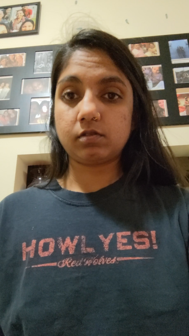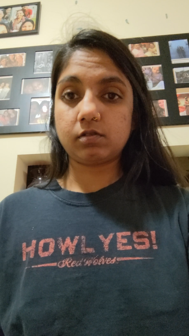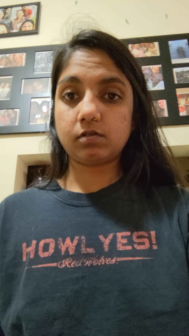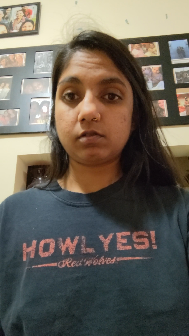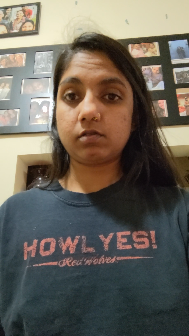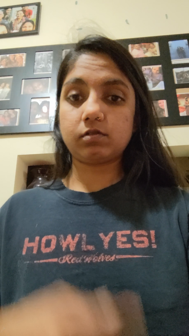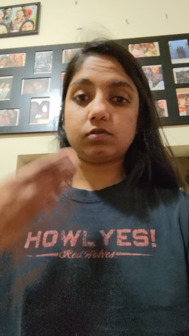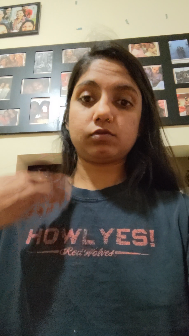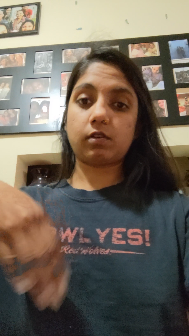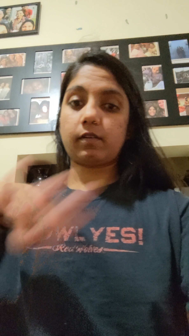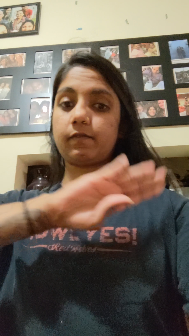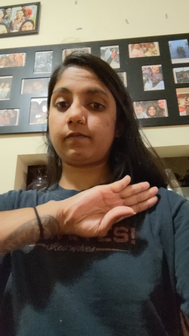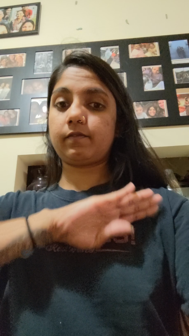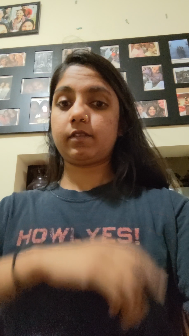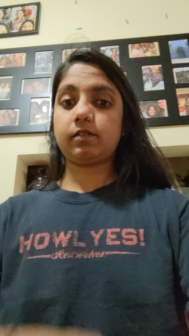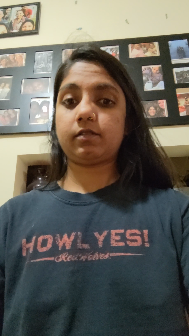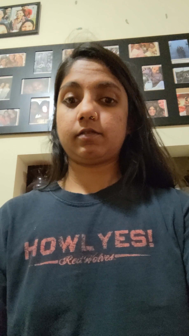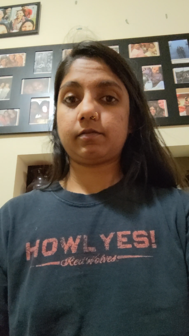scarf